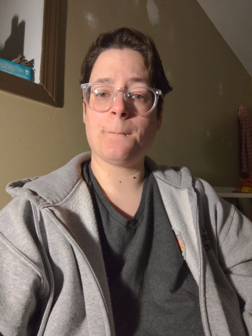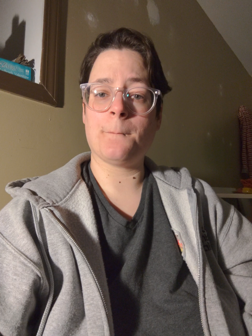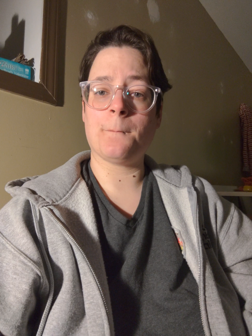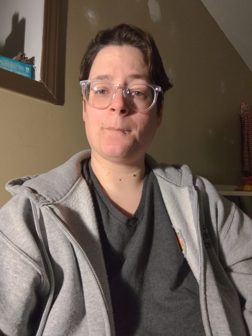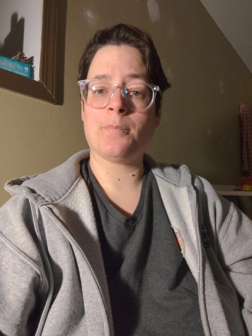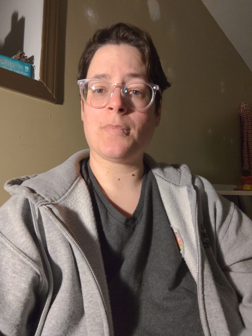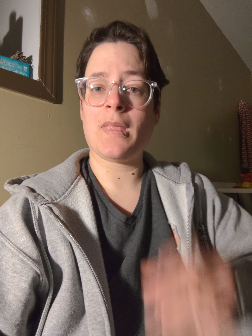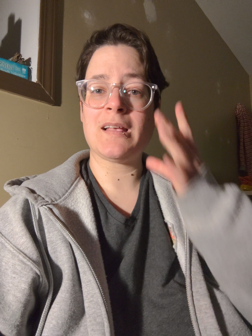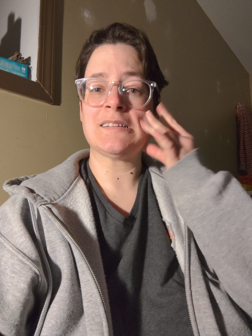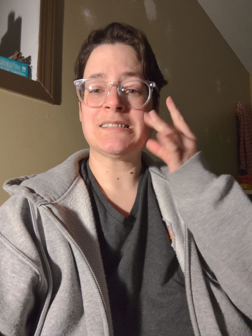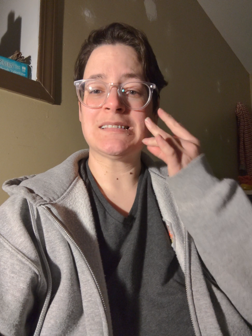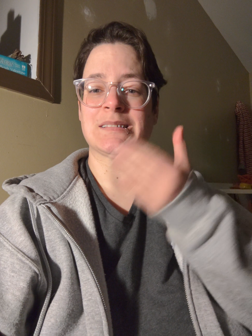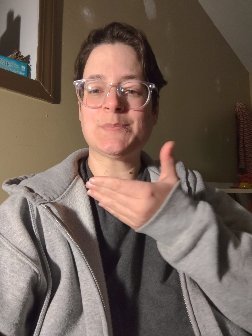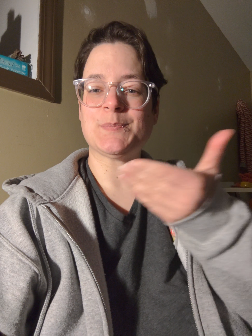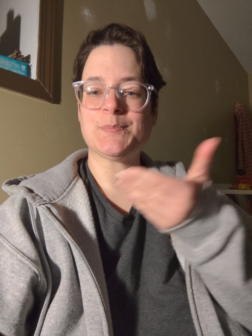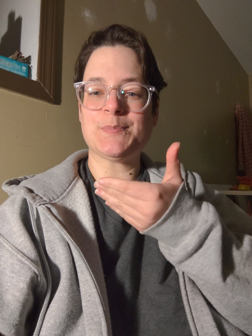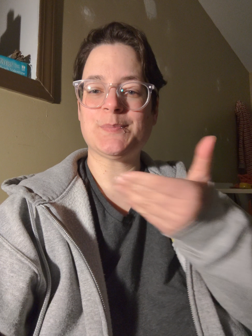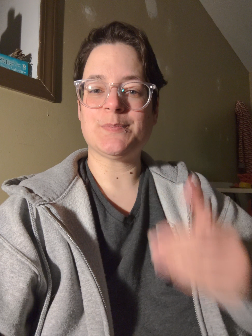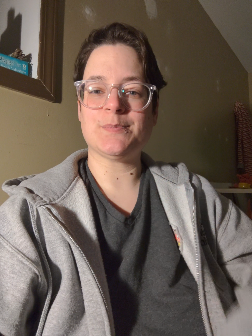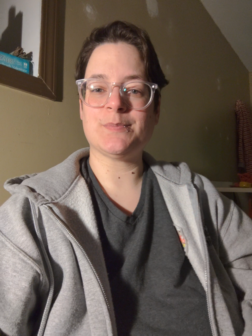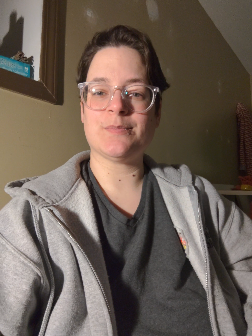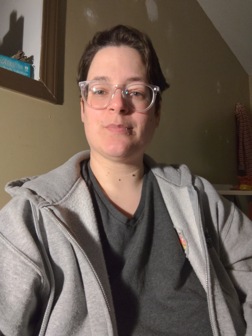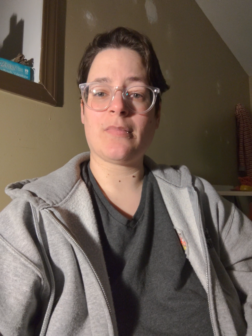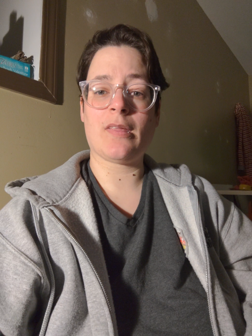kitty